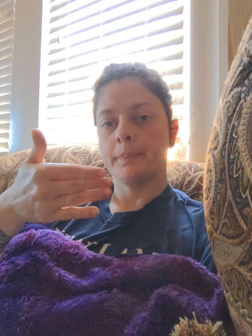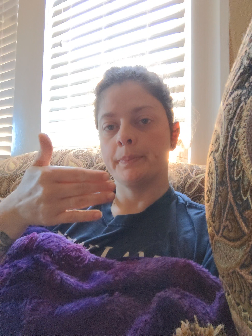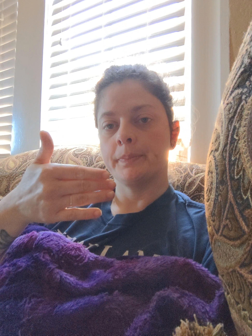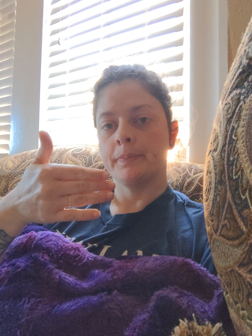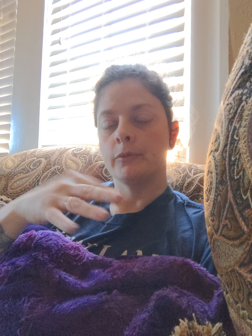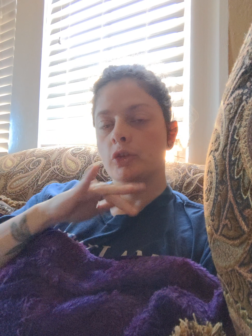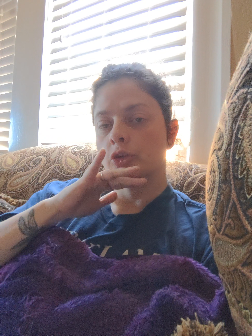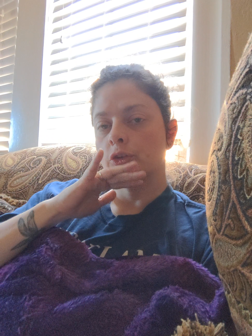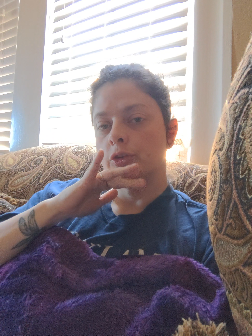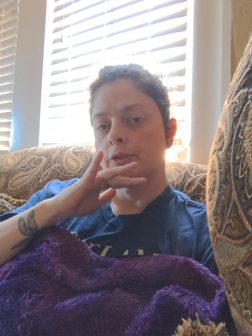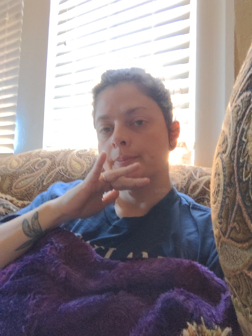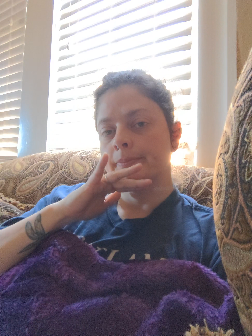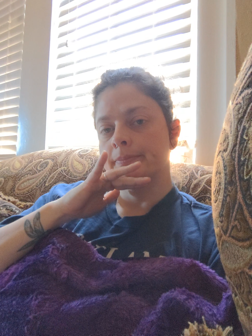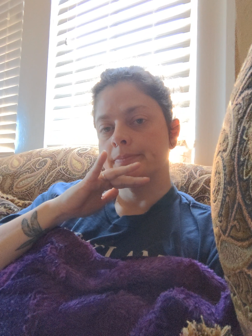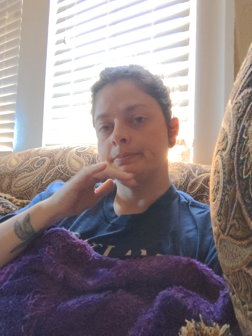dirty